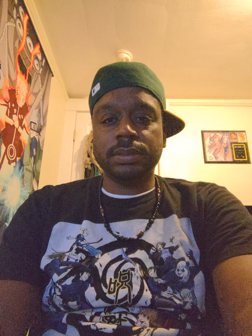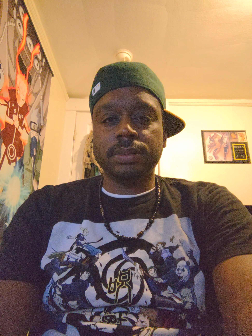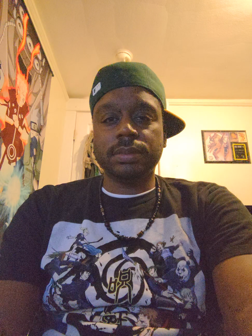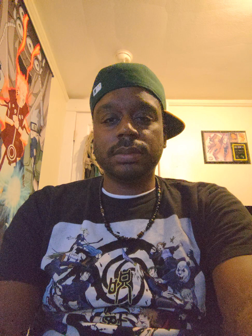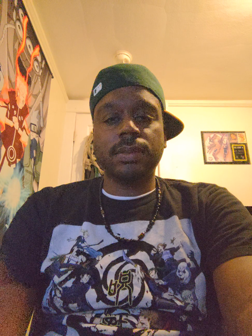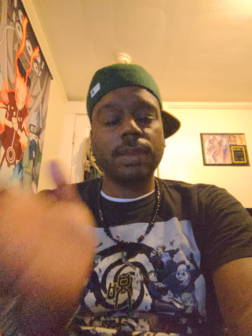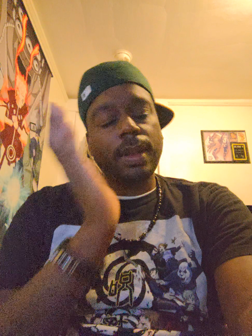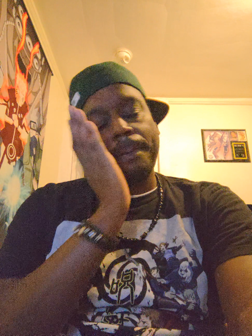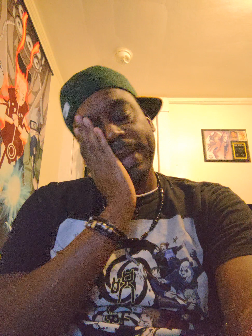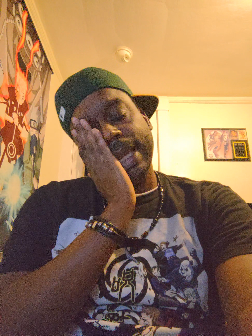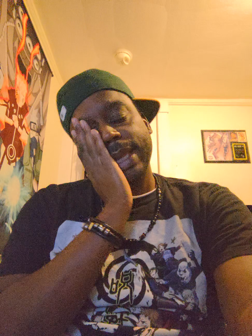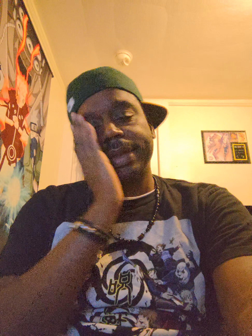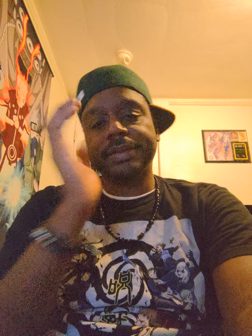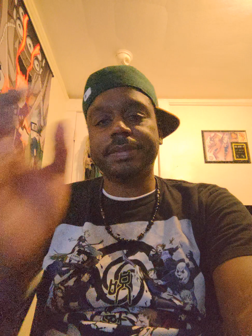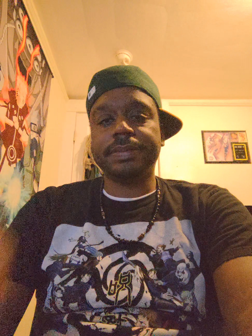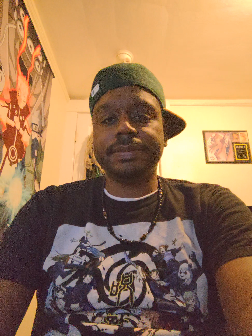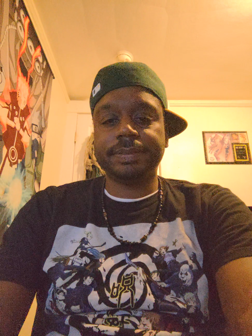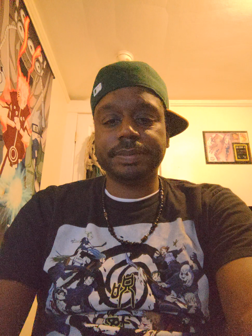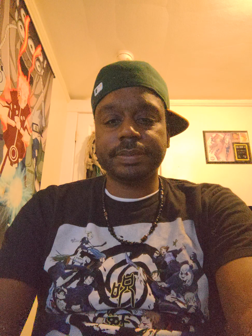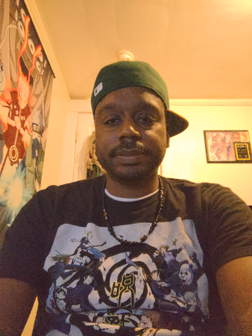bed